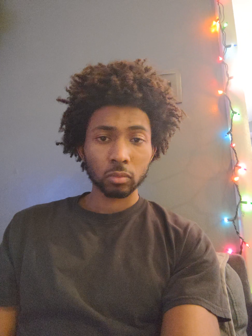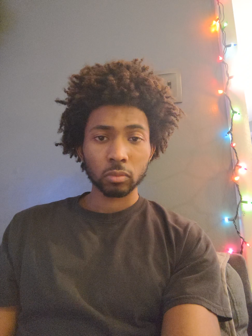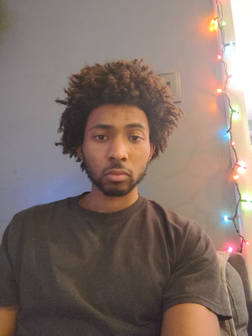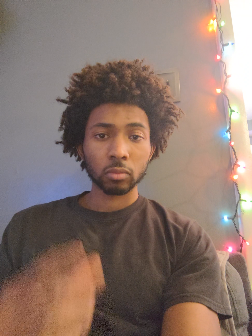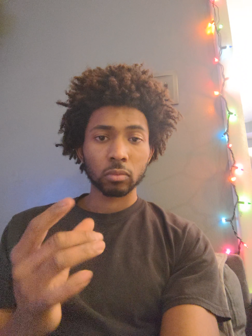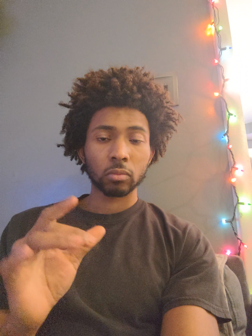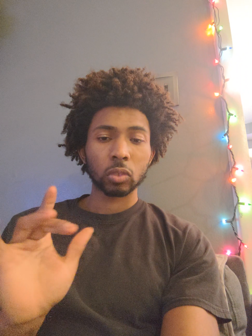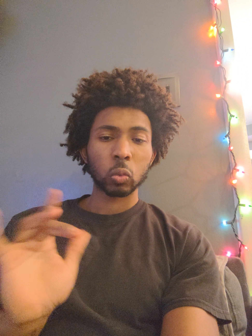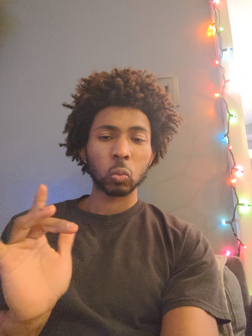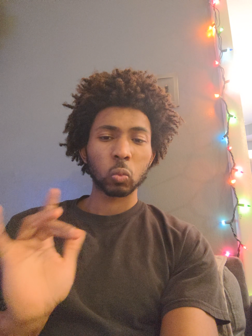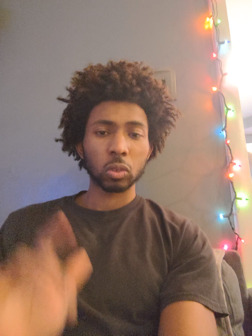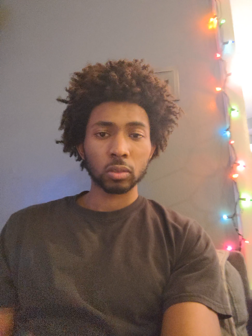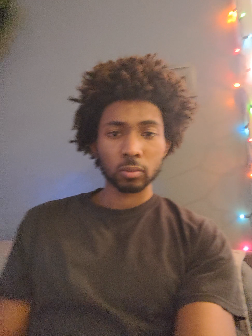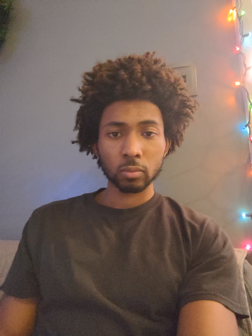yucky